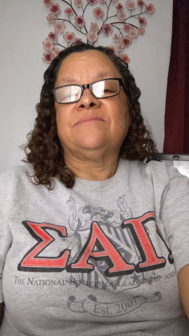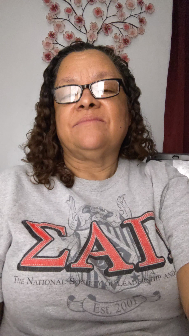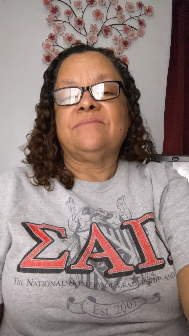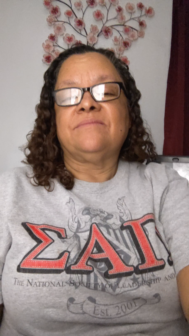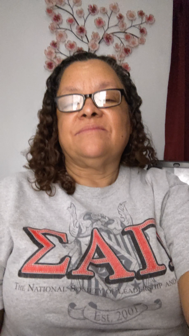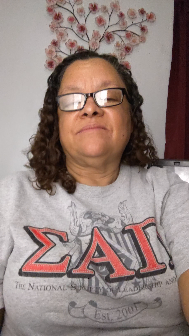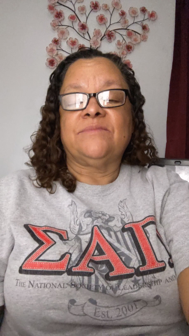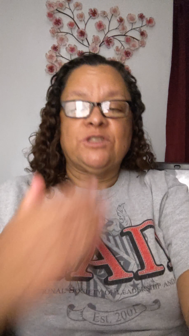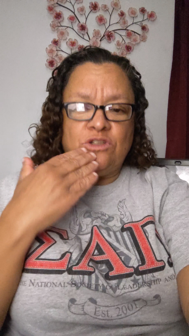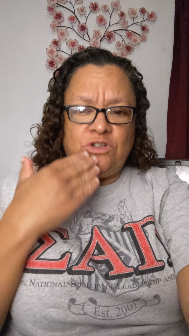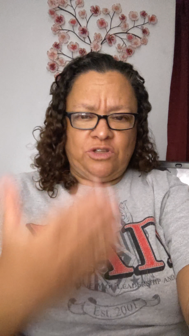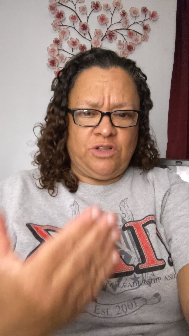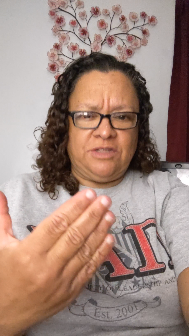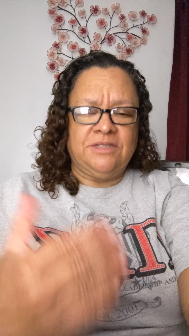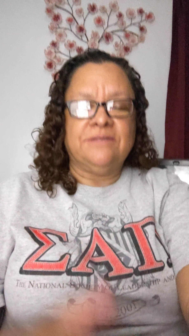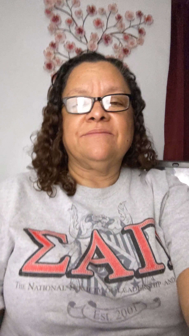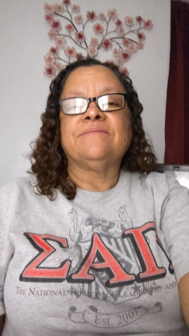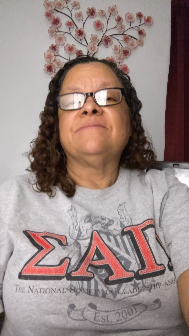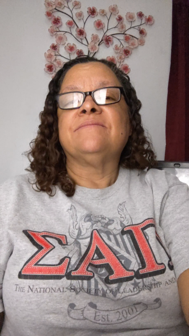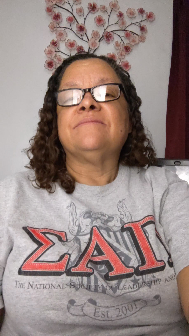good